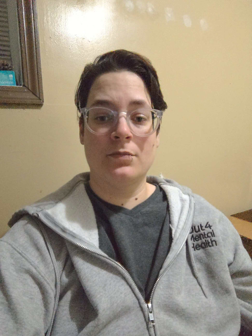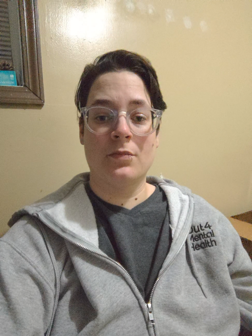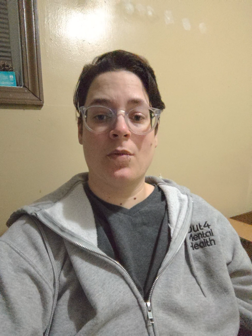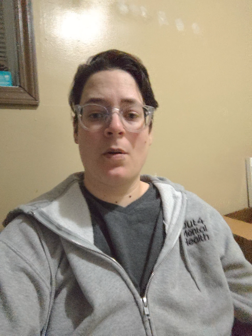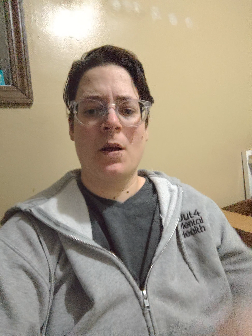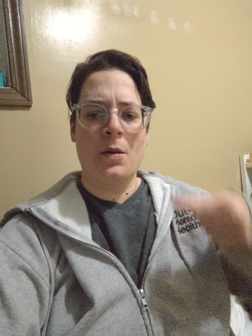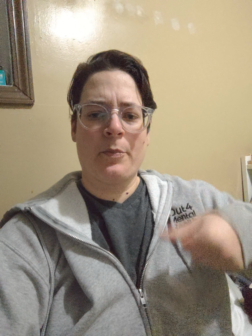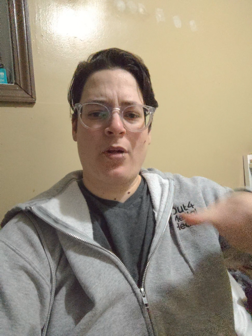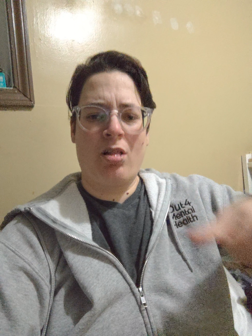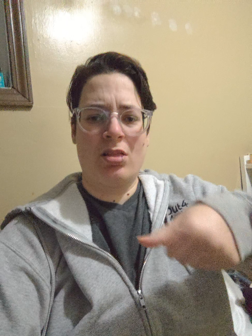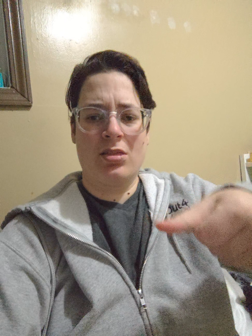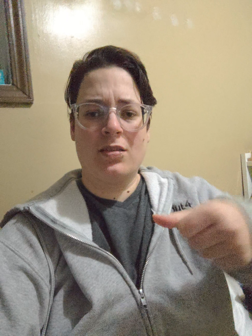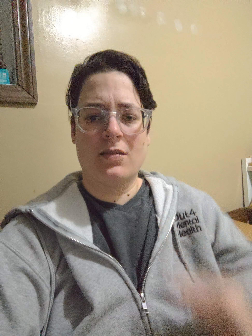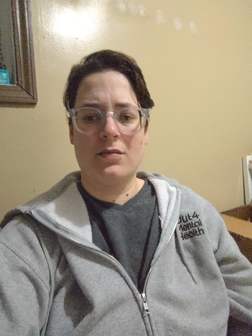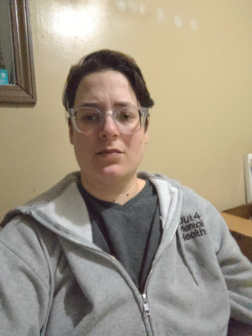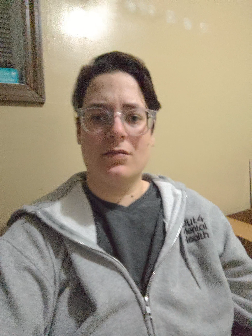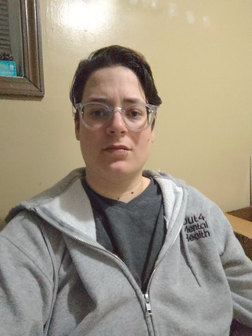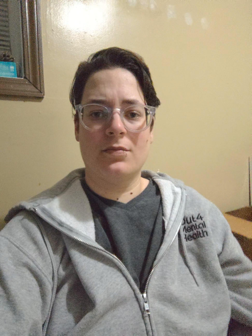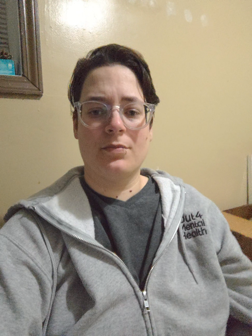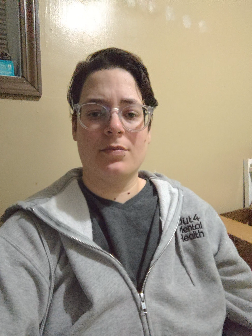puzzle